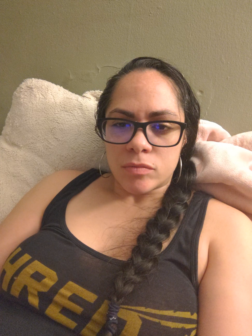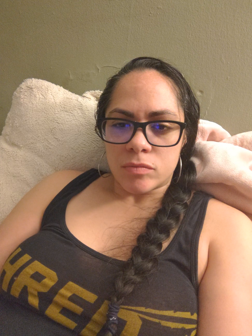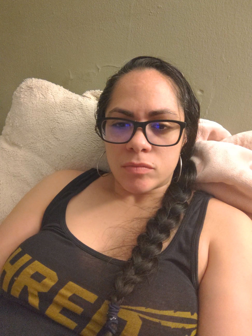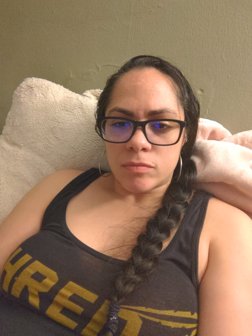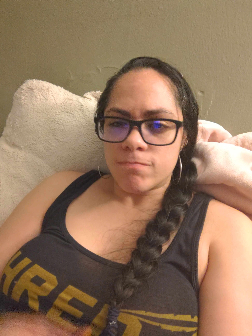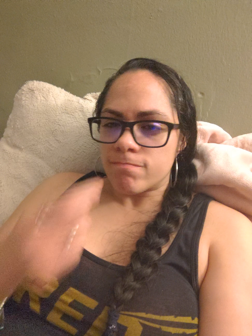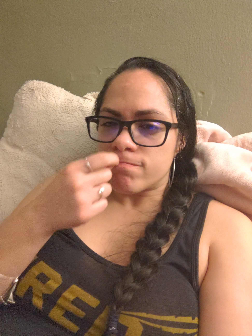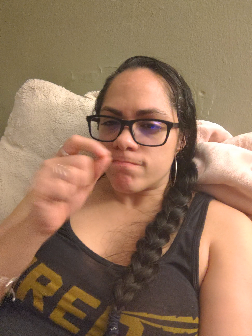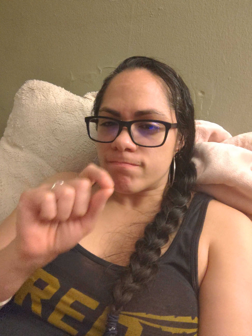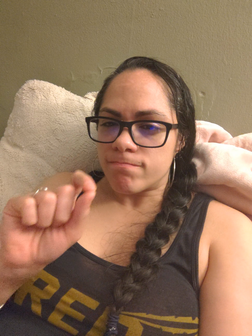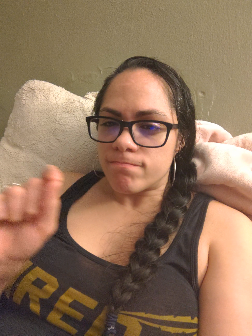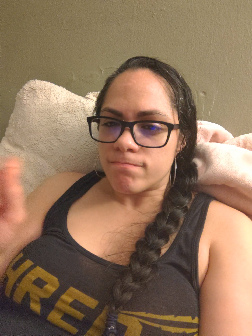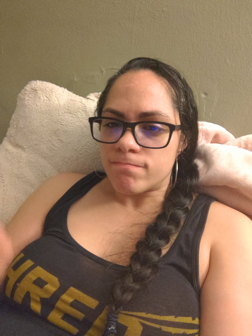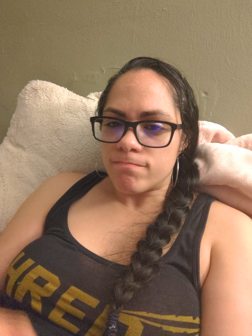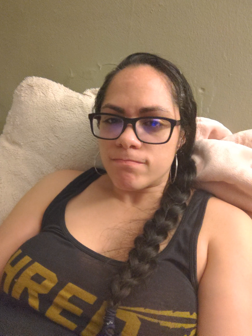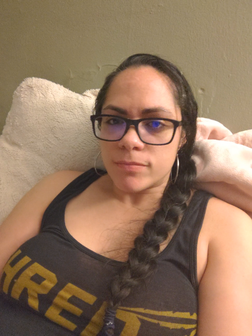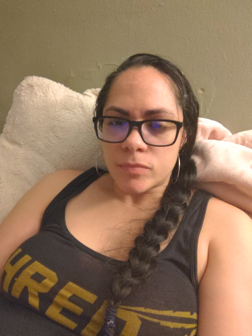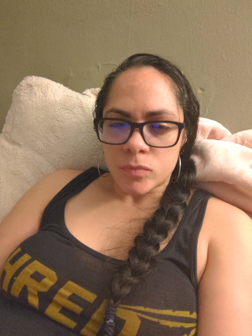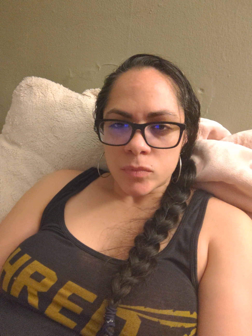pen